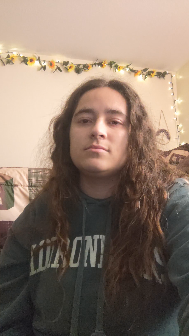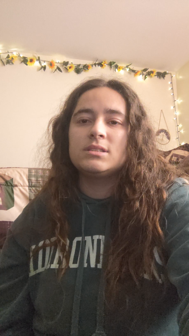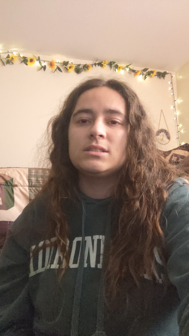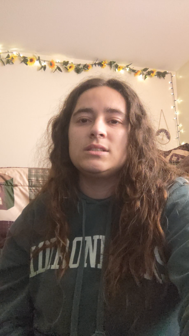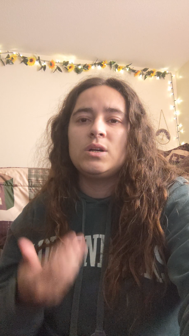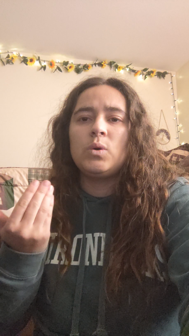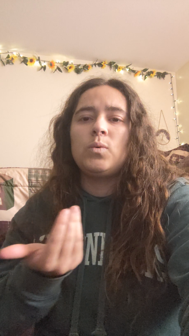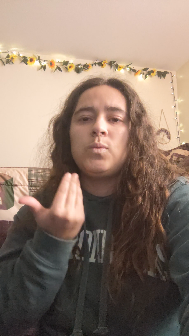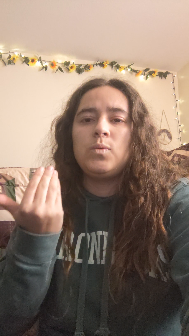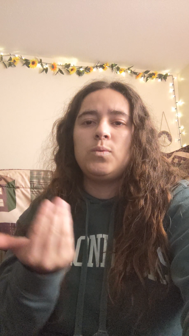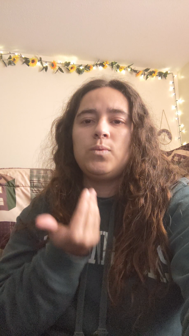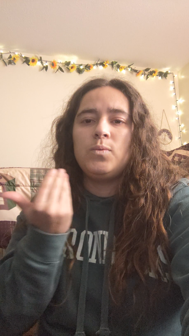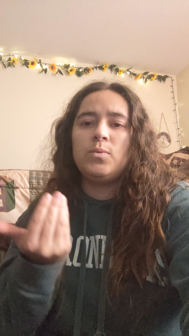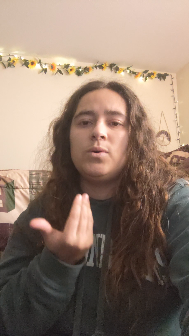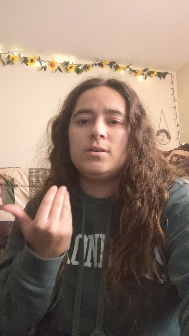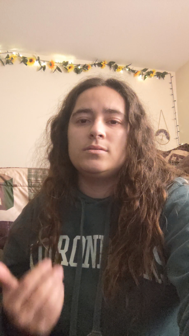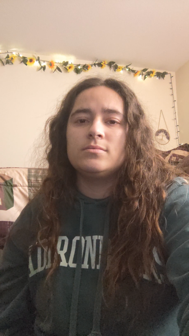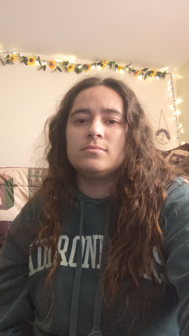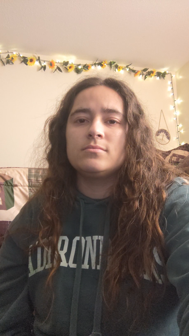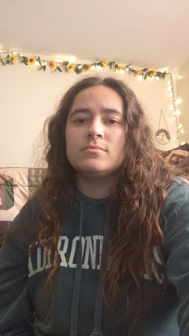new